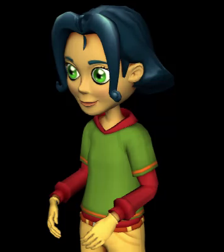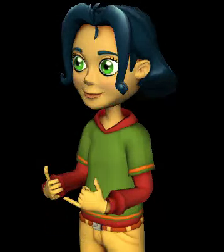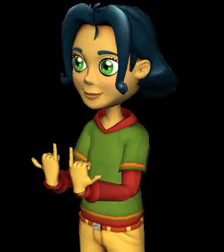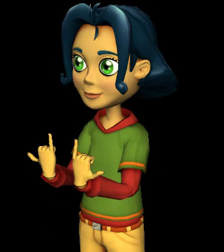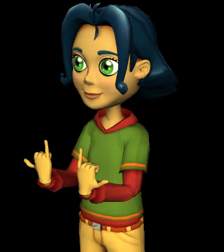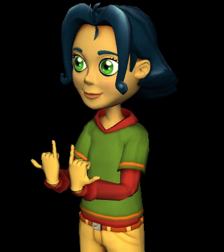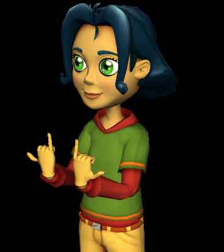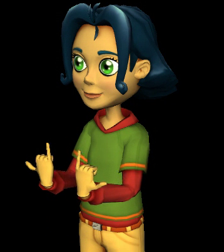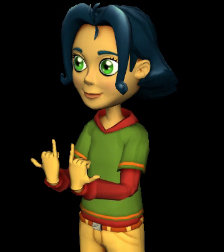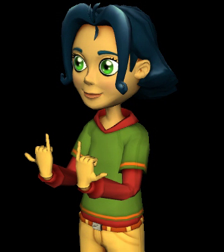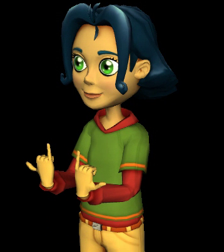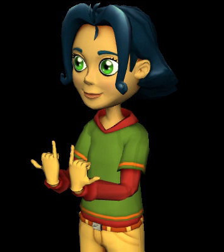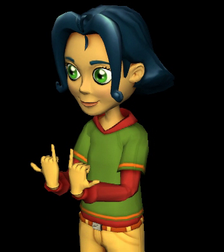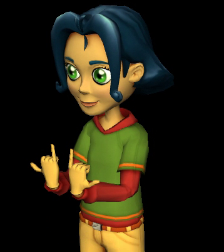لعبة